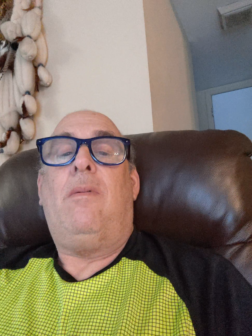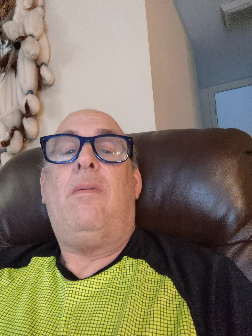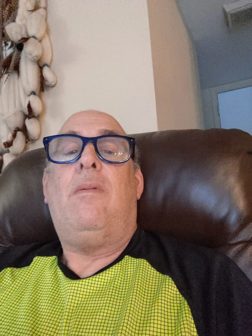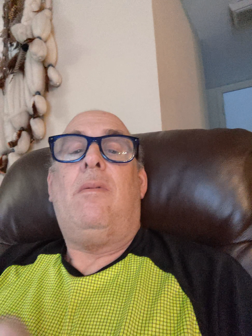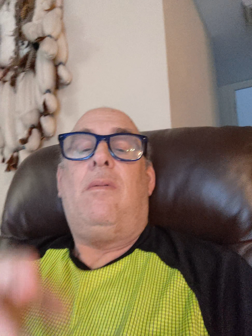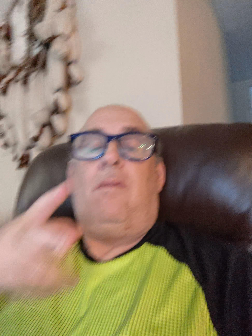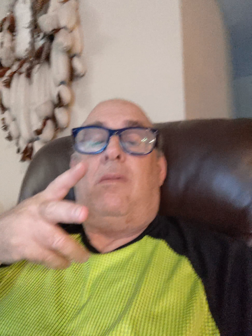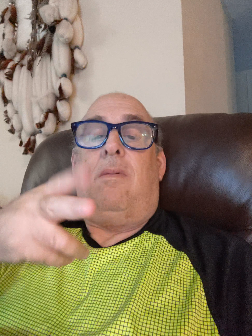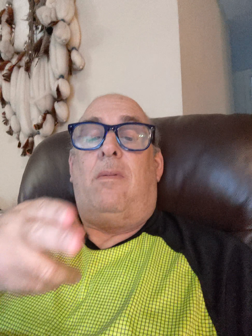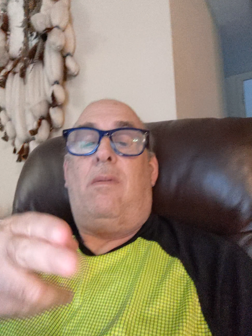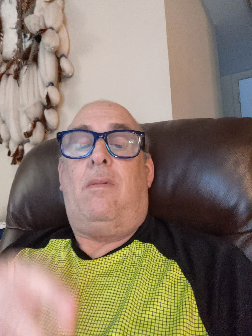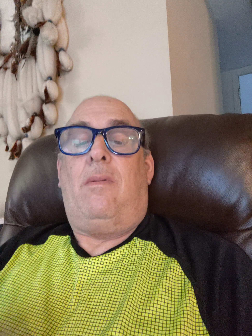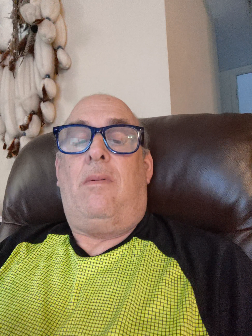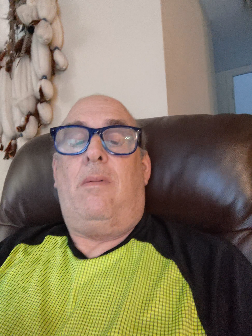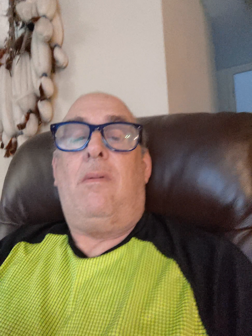cut